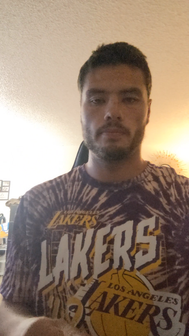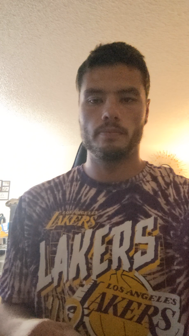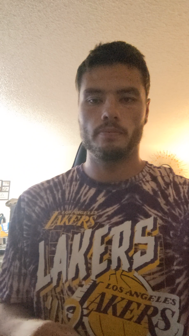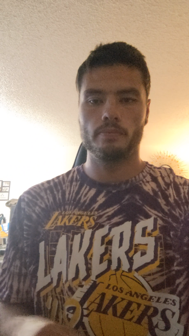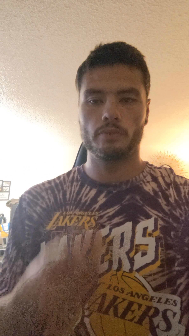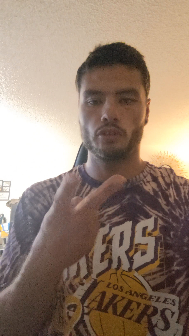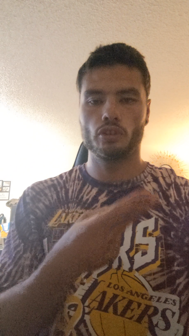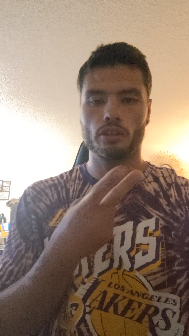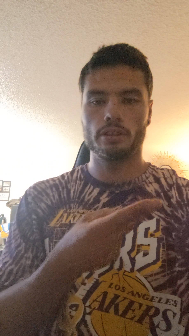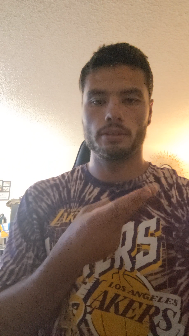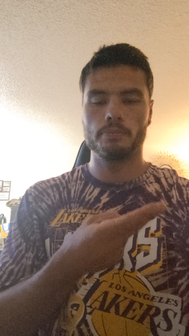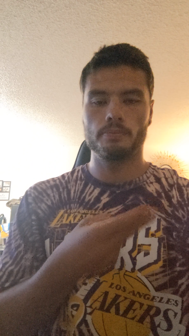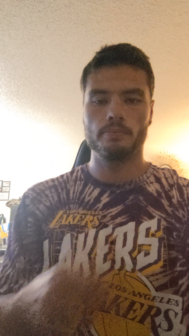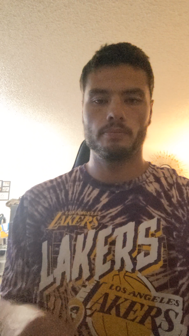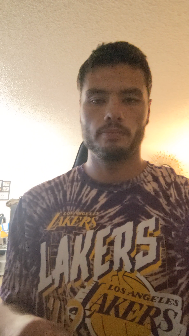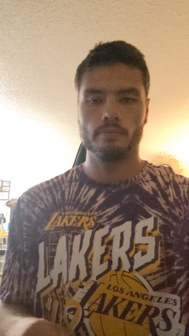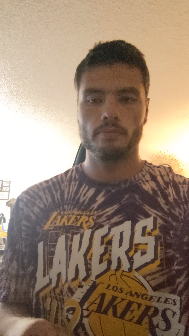sheep